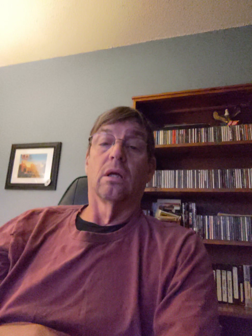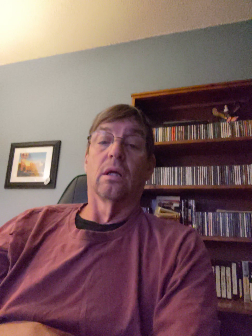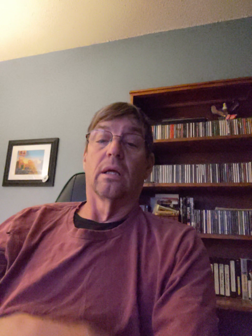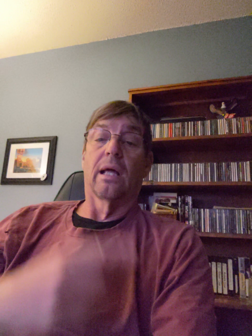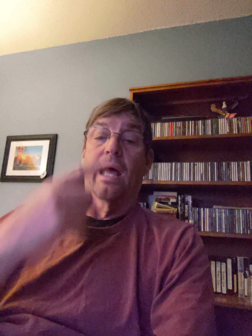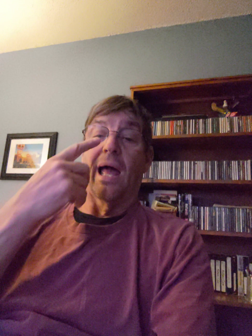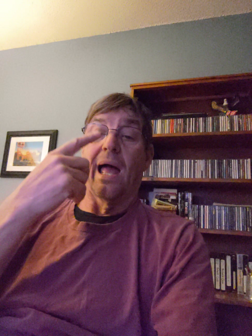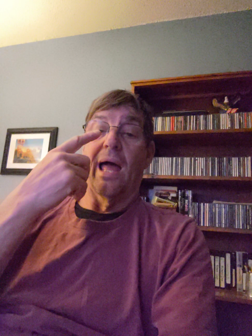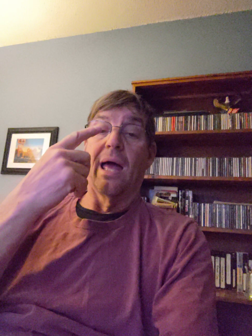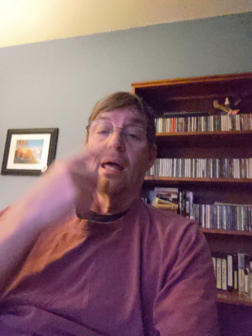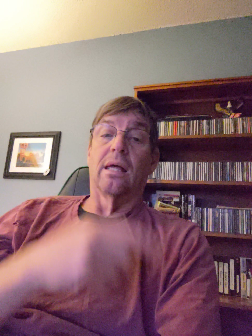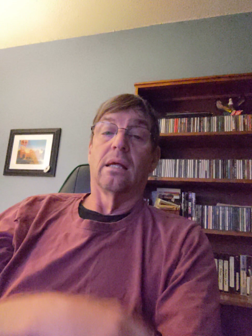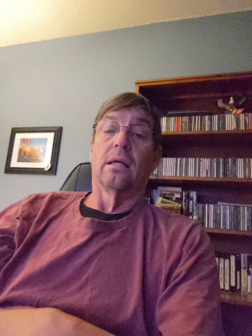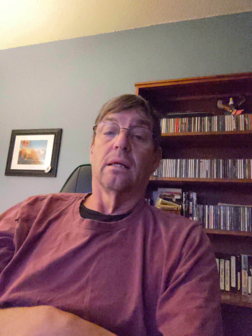eye